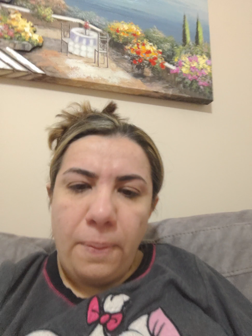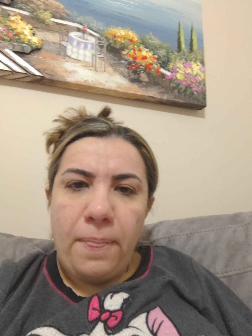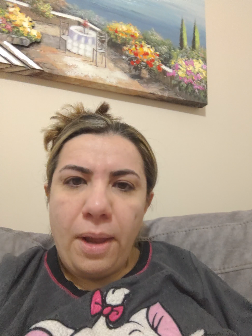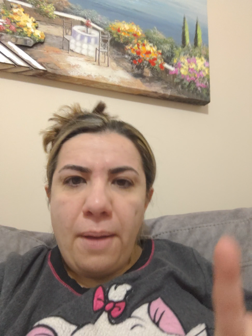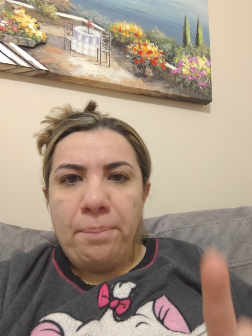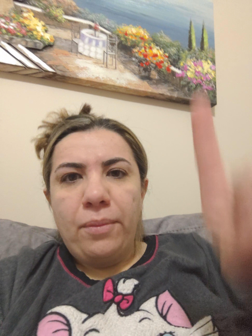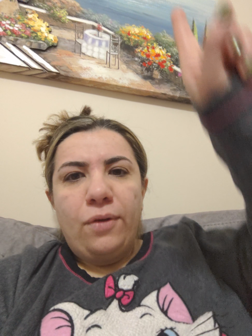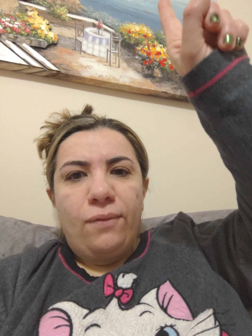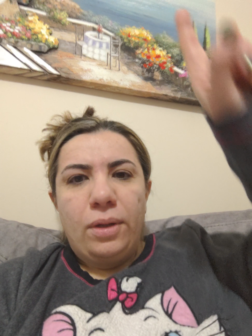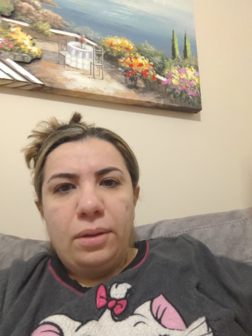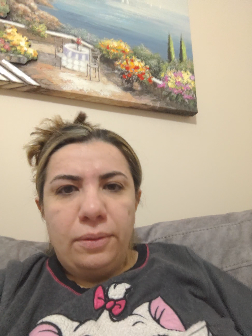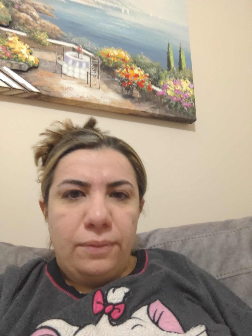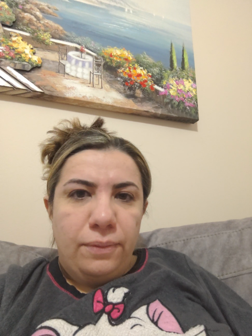up